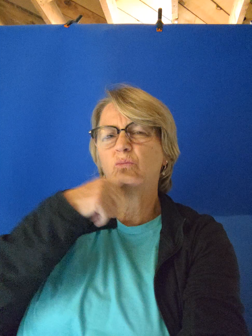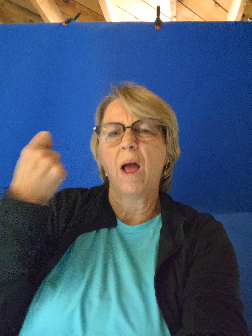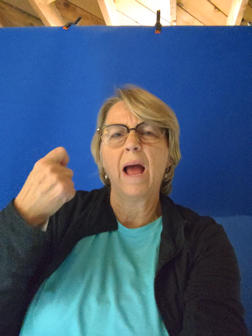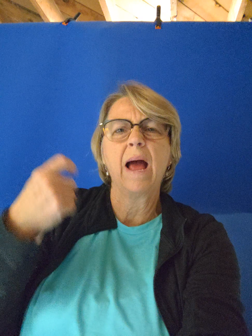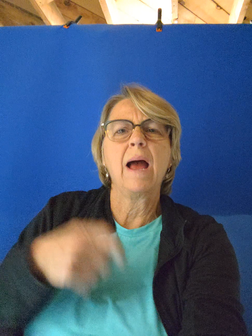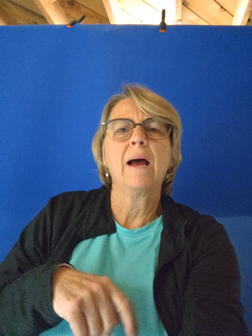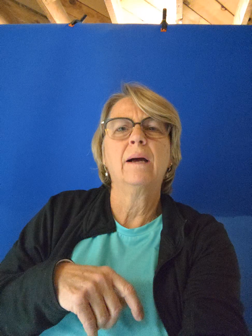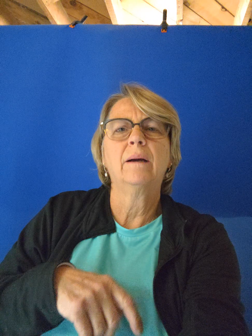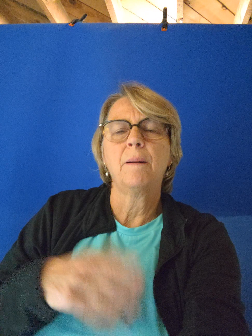dry